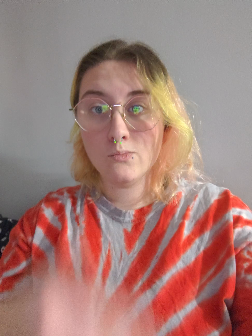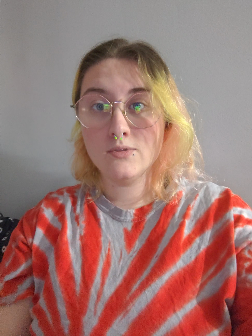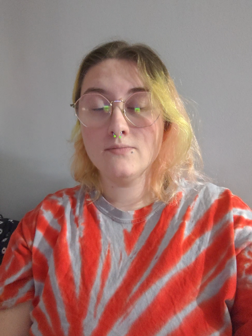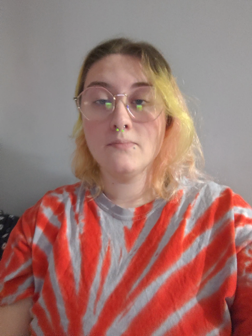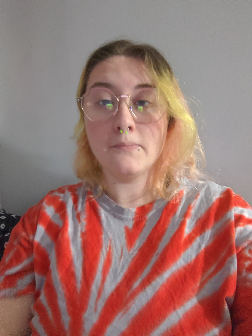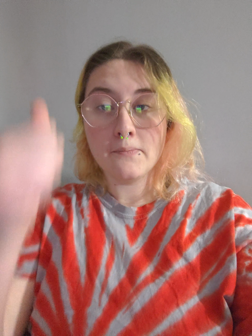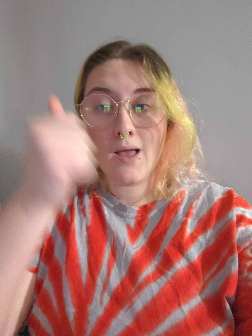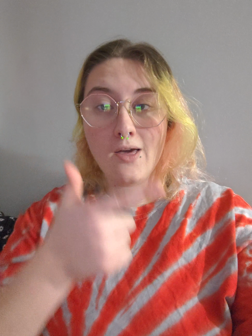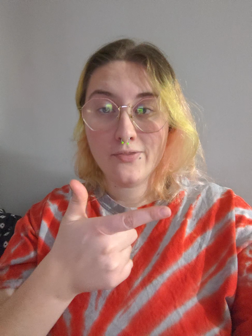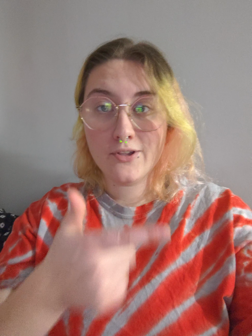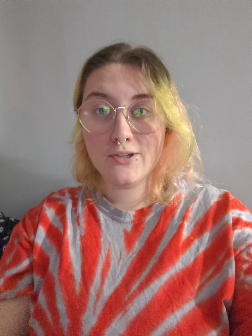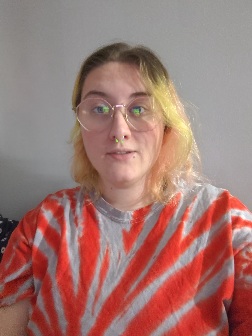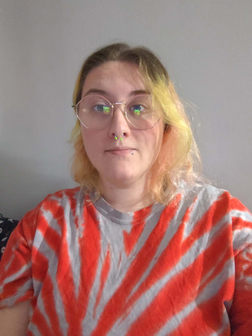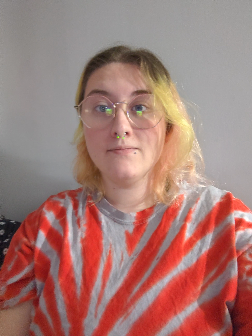brother